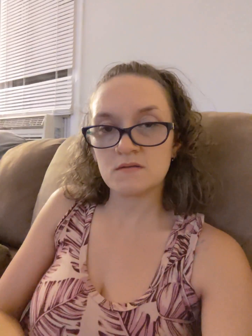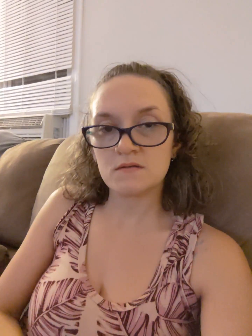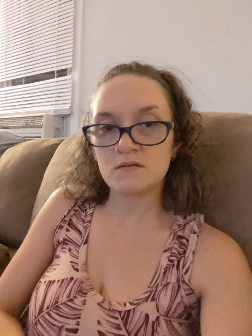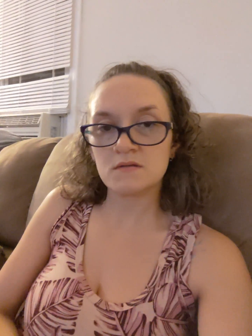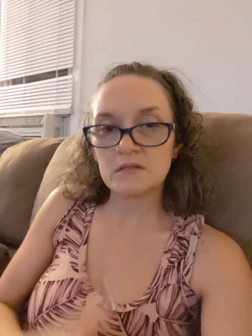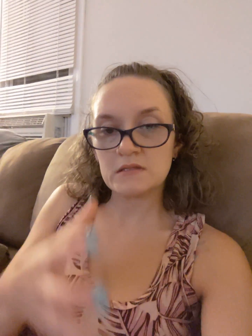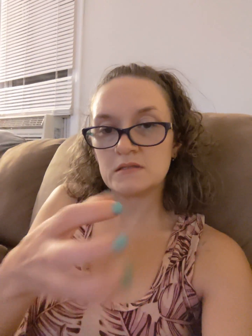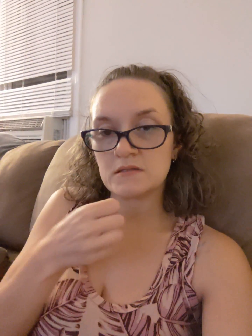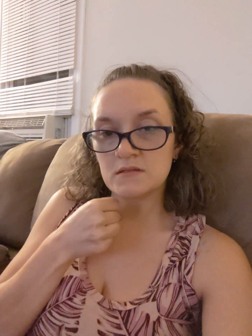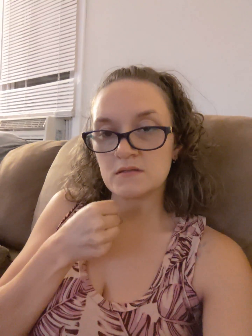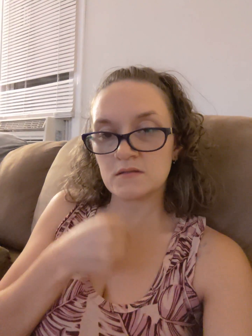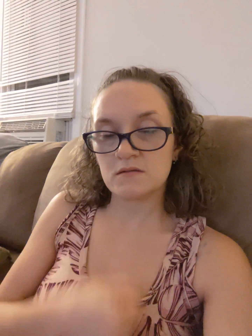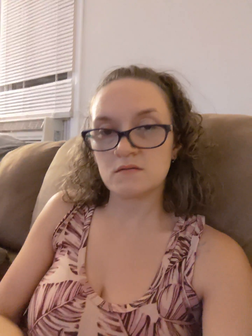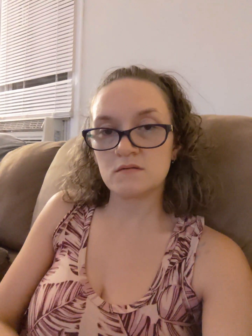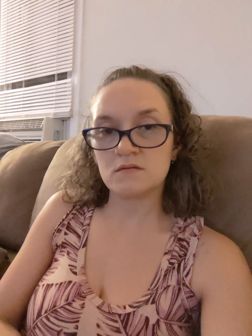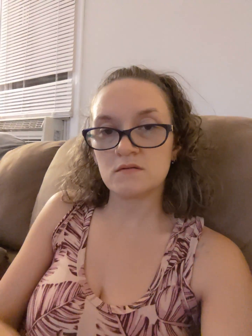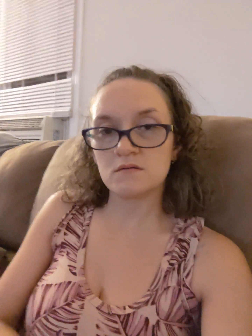get